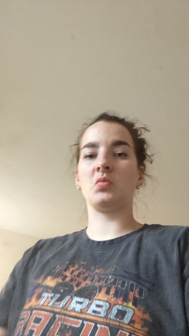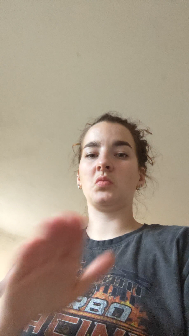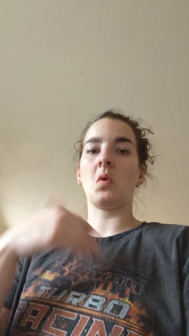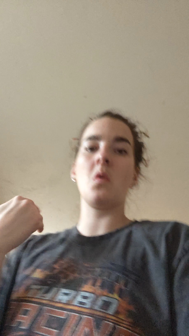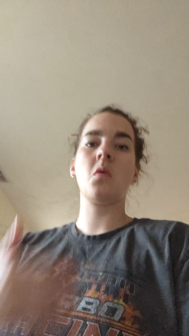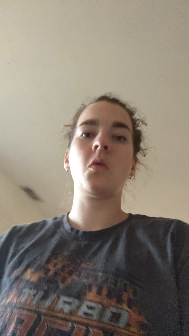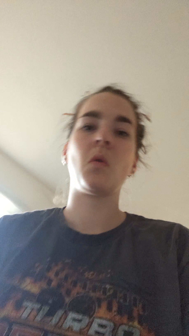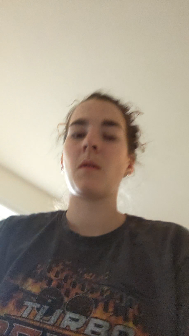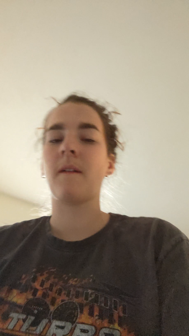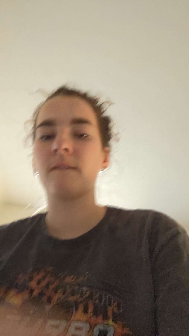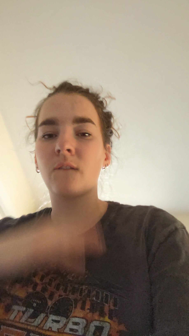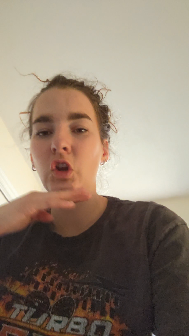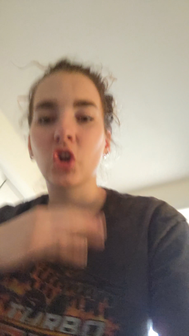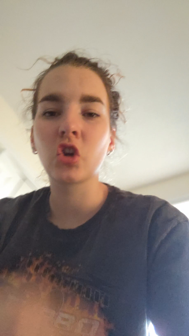full